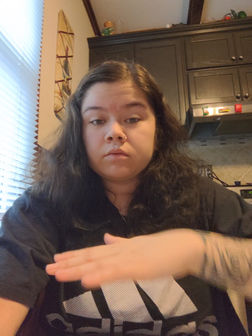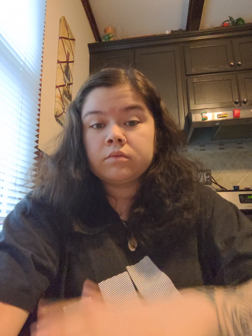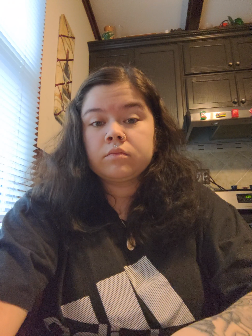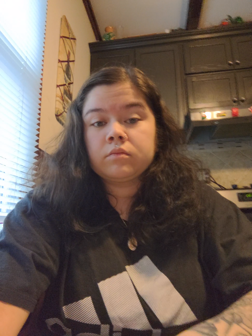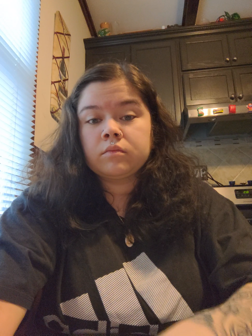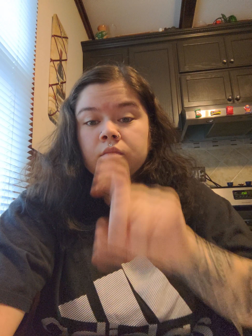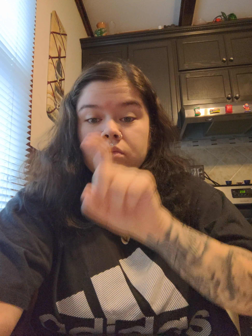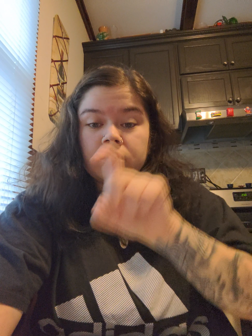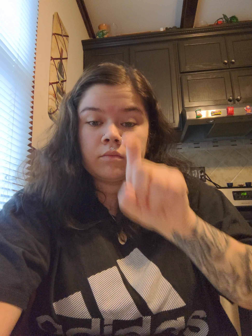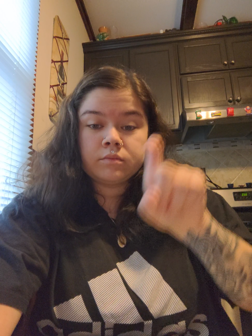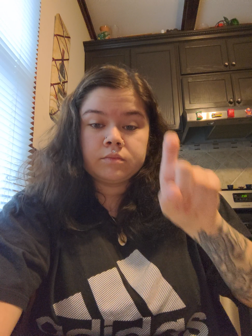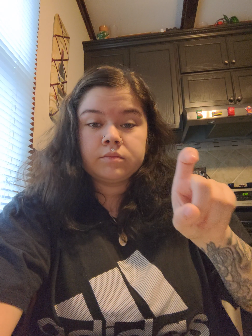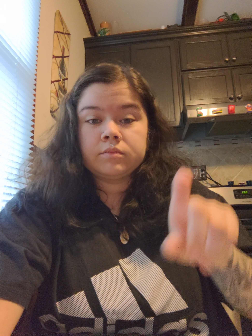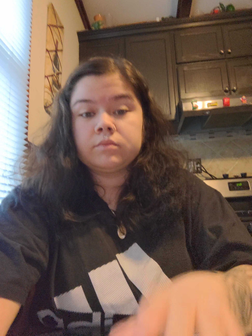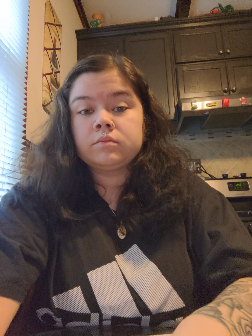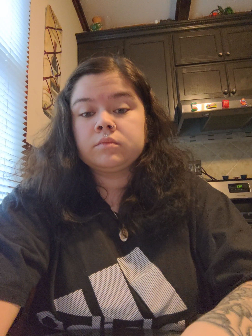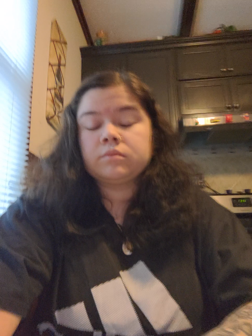closet